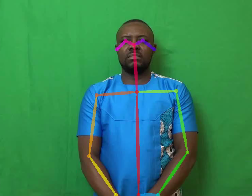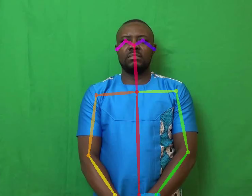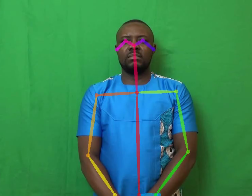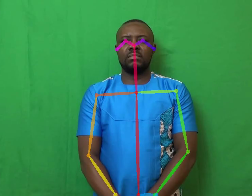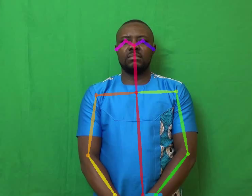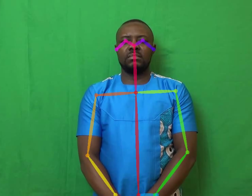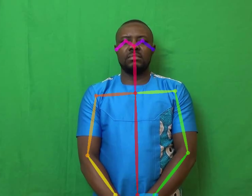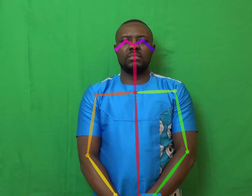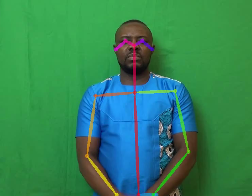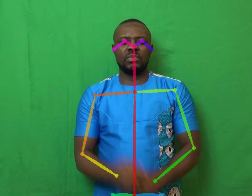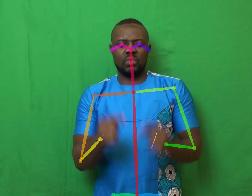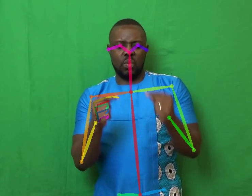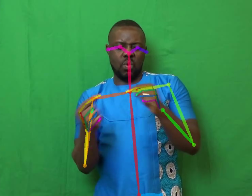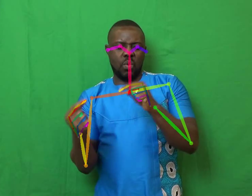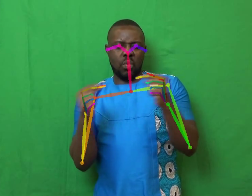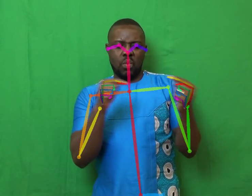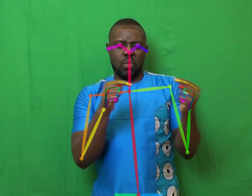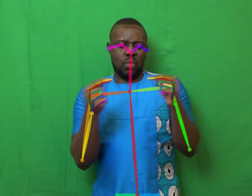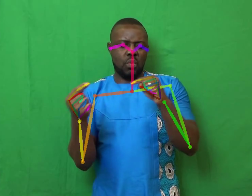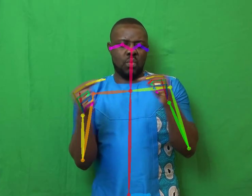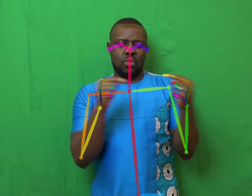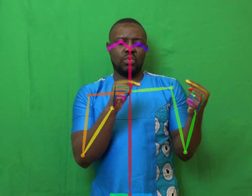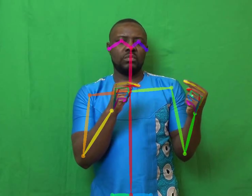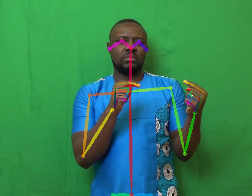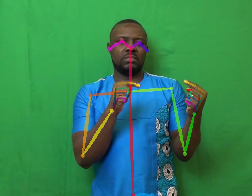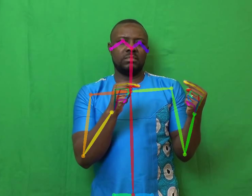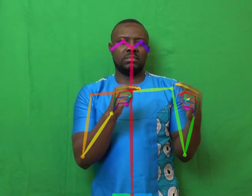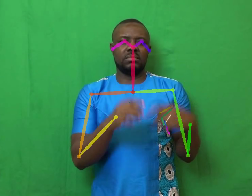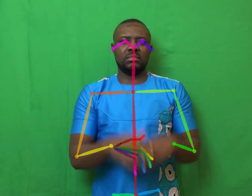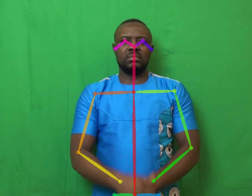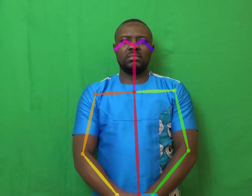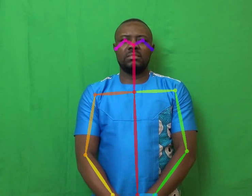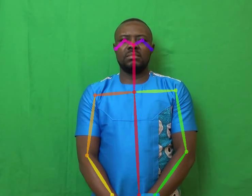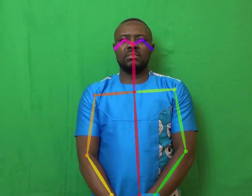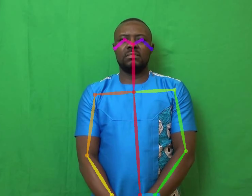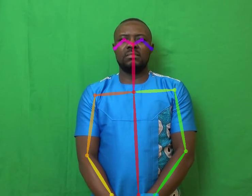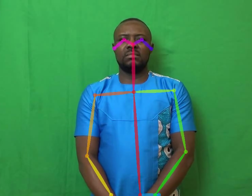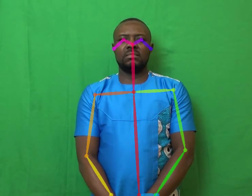opposite